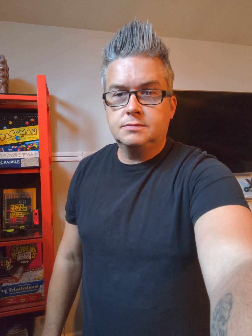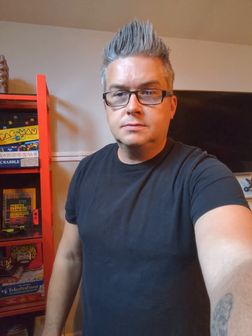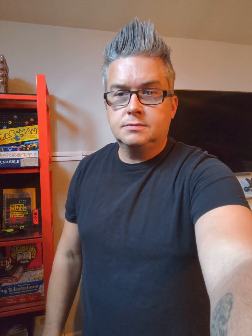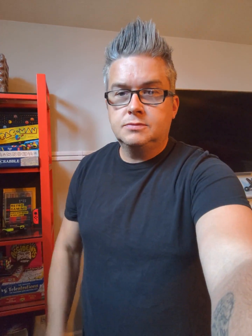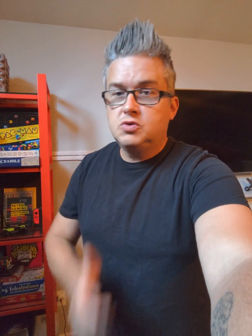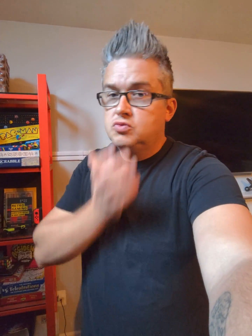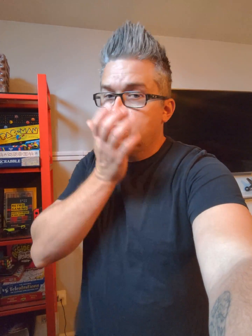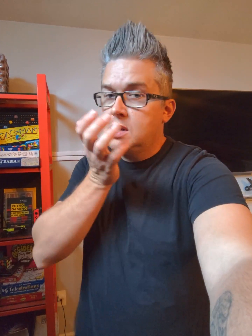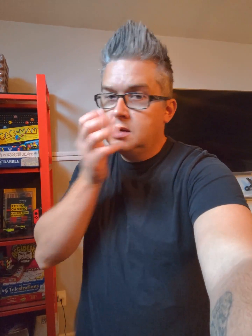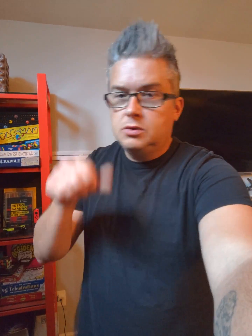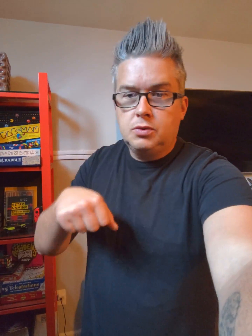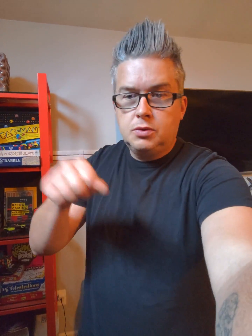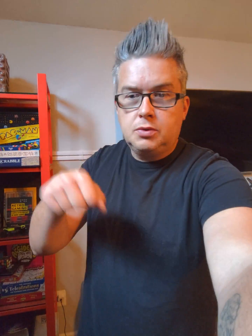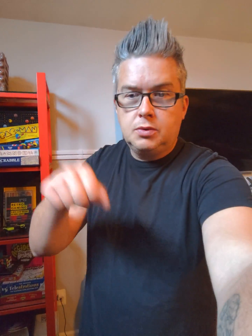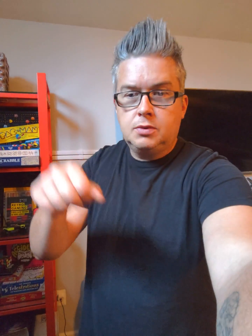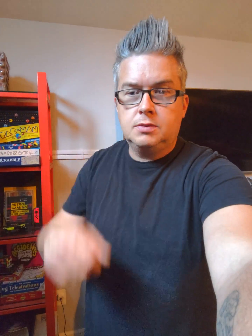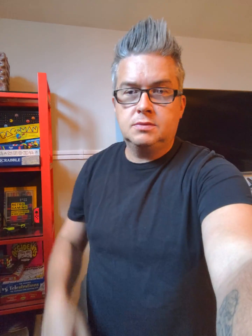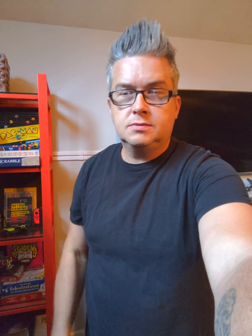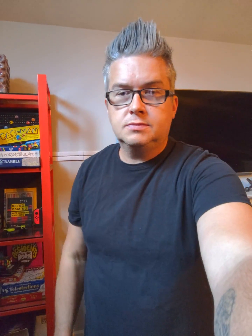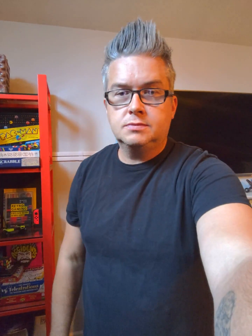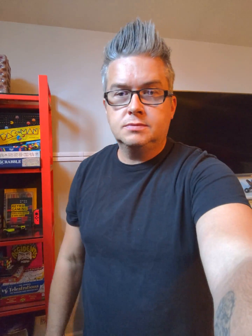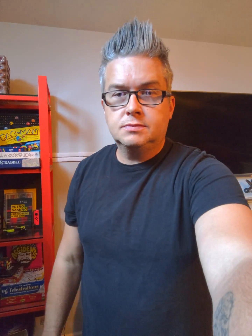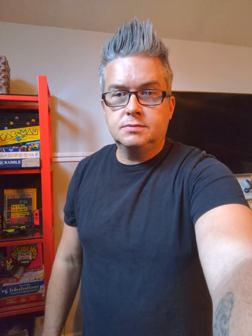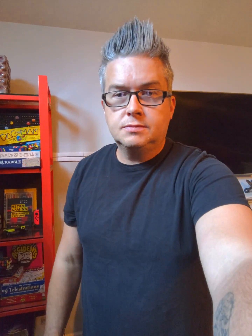lawn mower